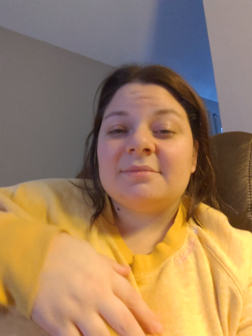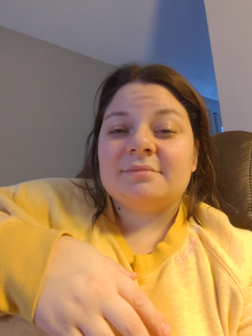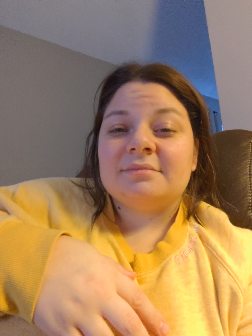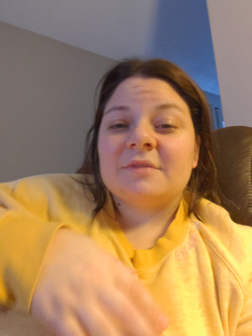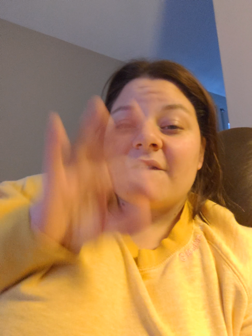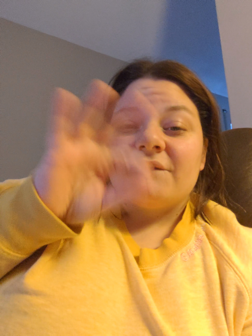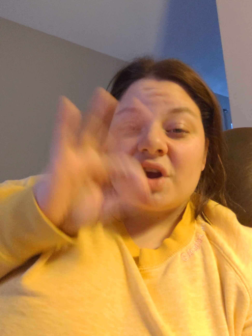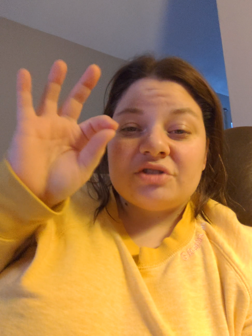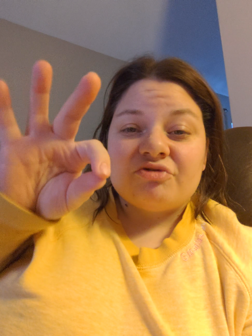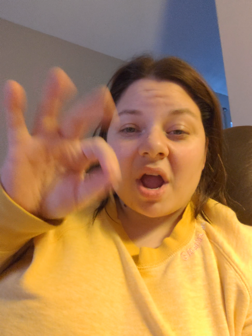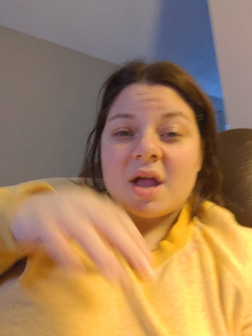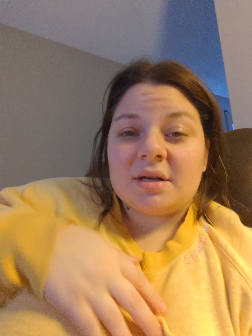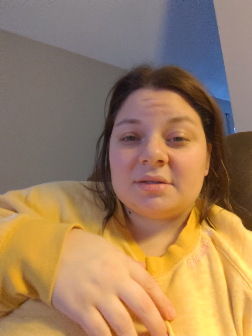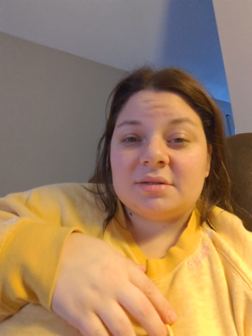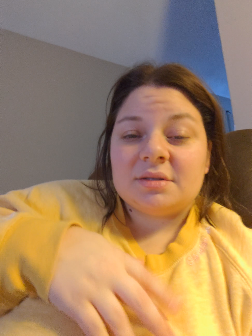french fries